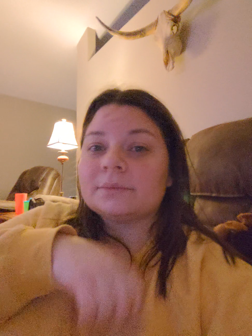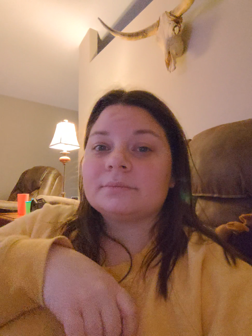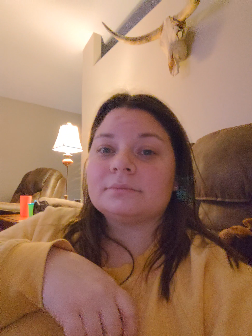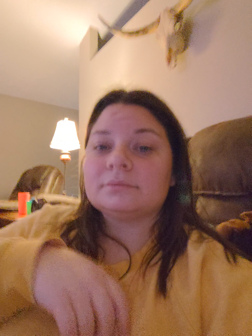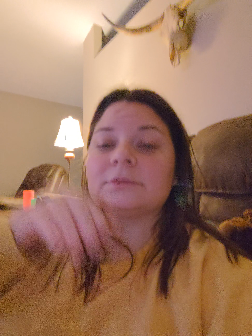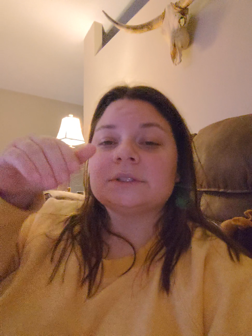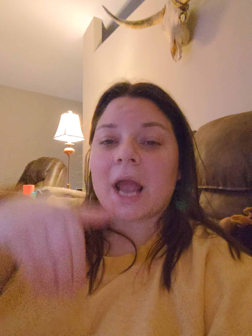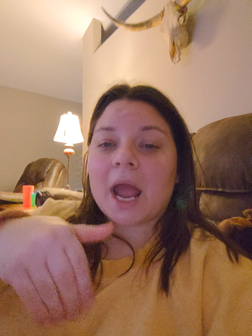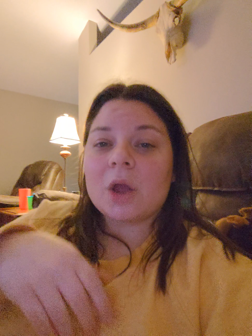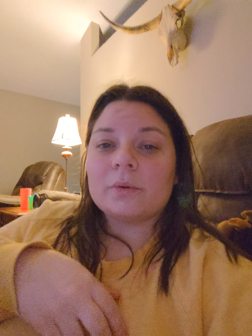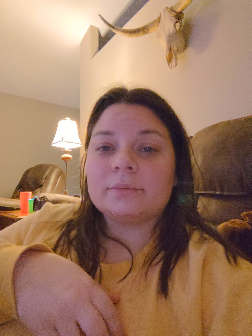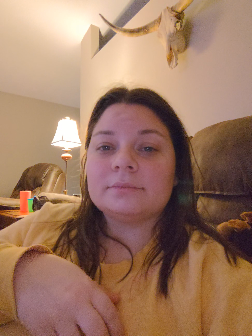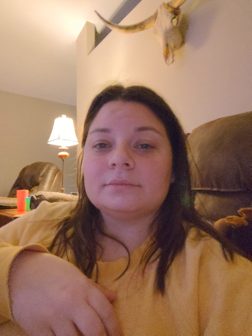down